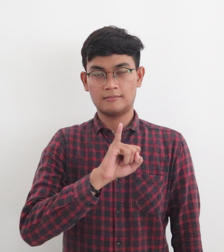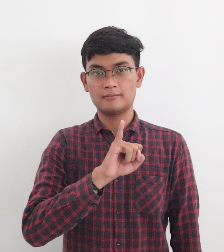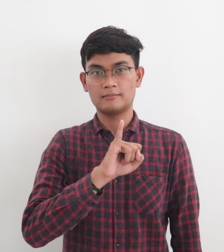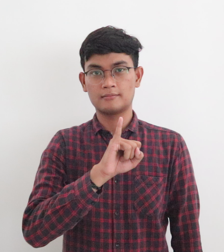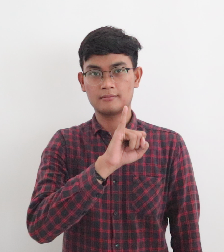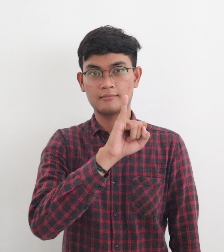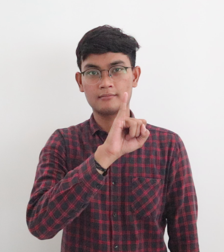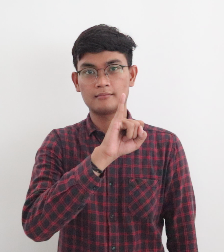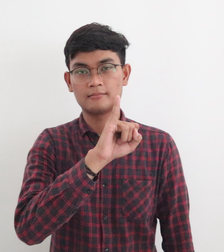I